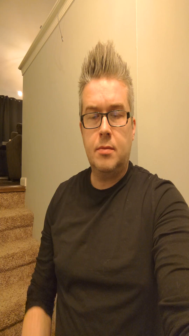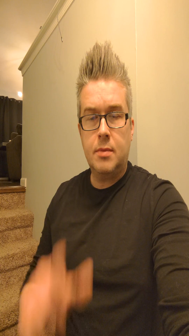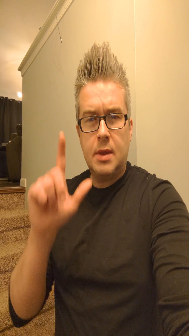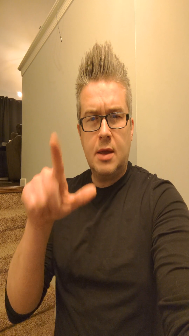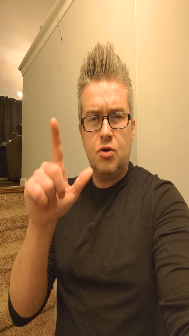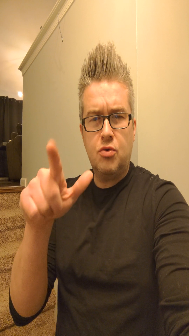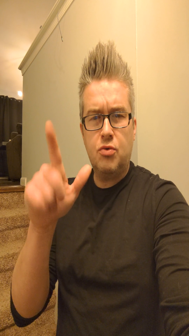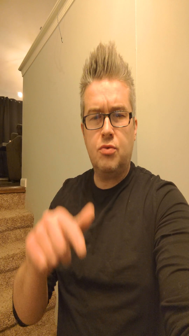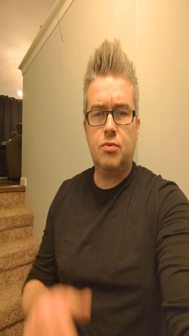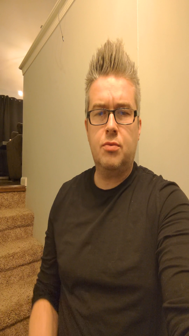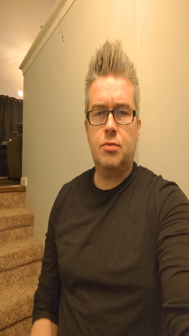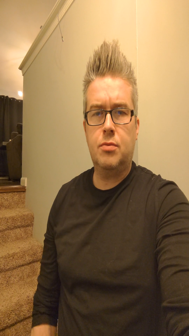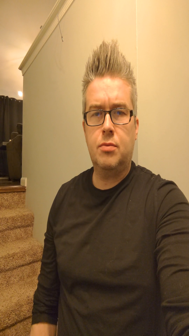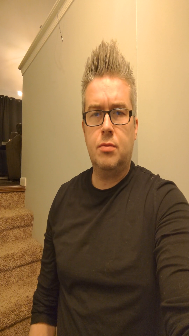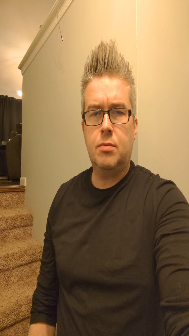later